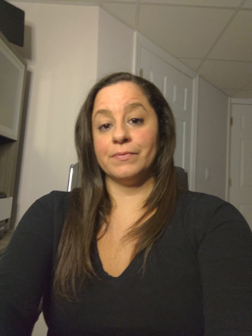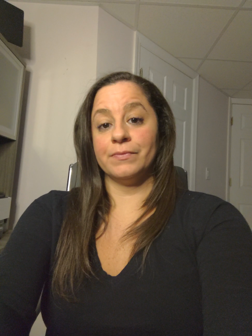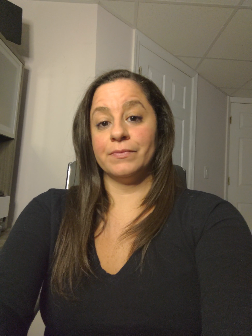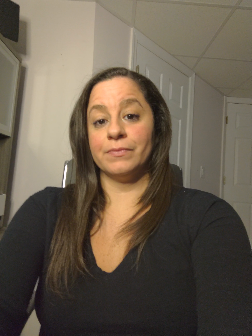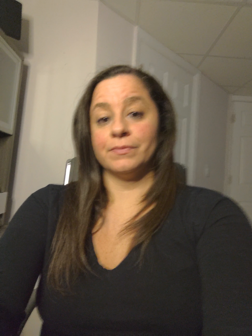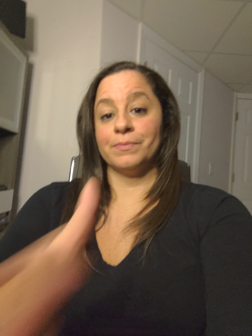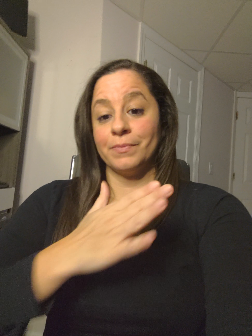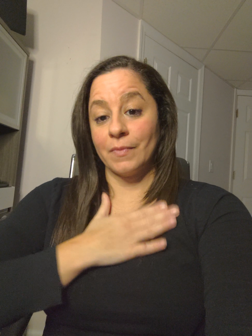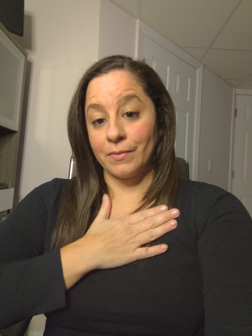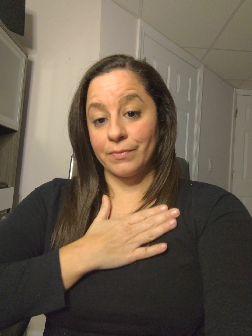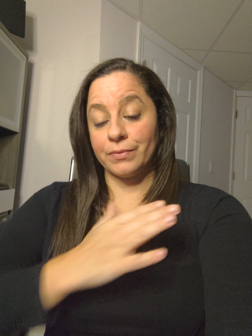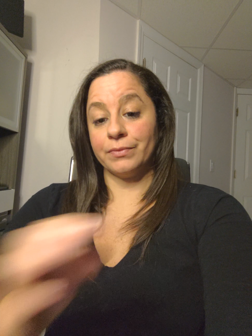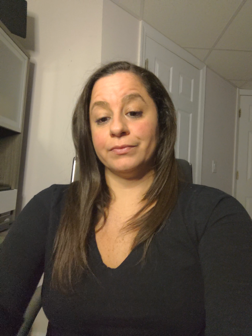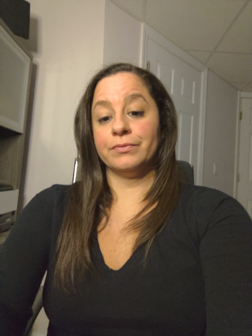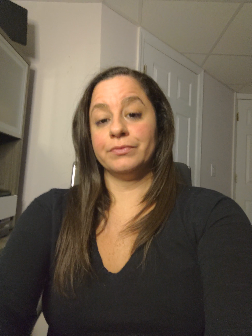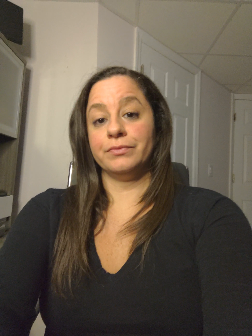my